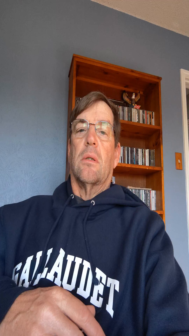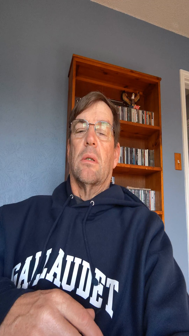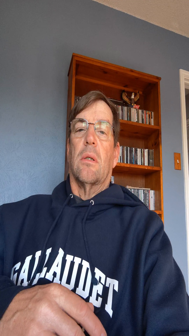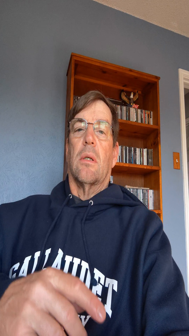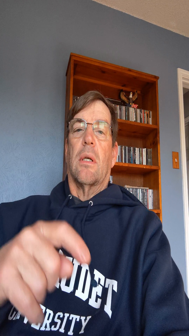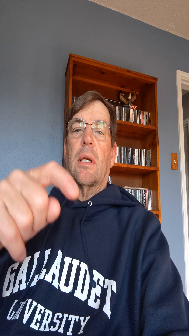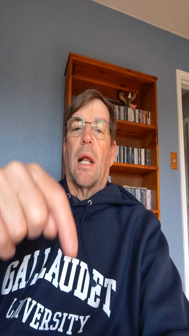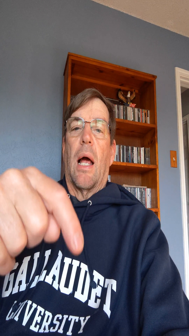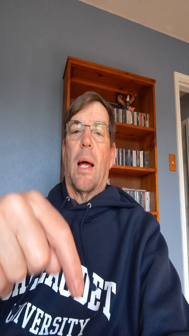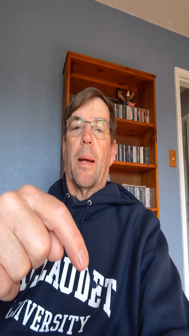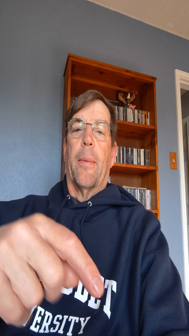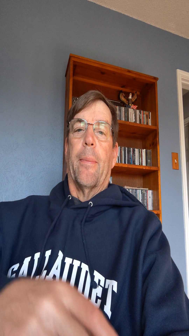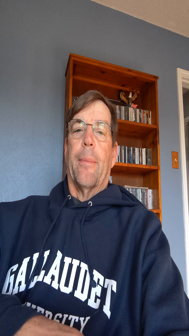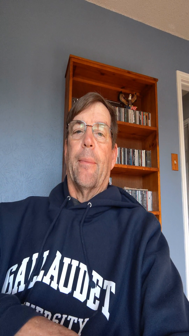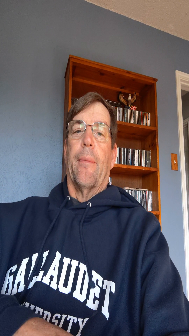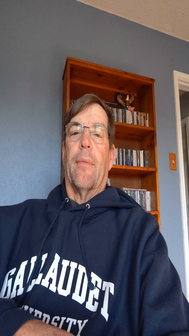time